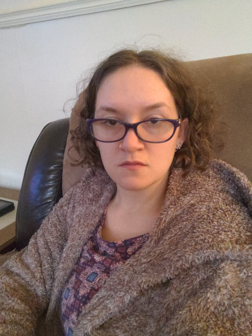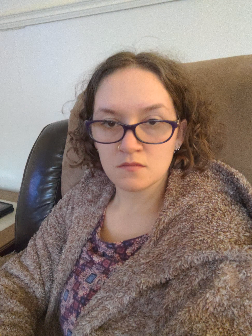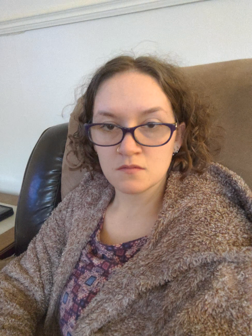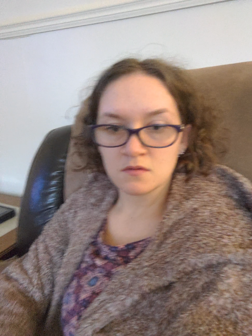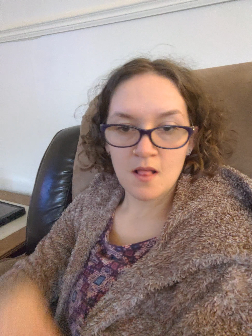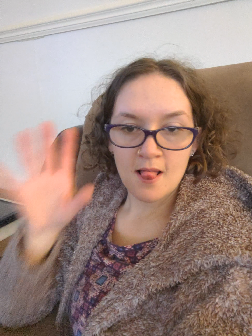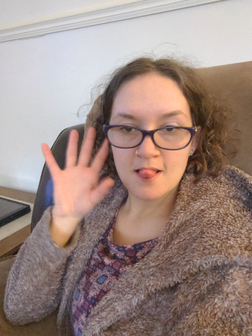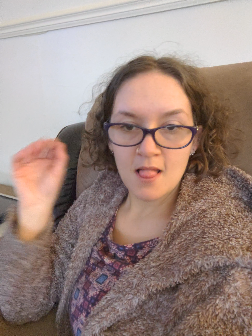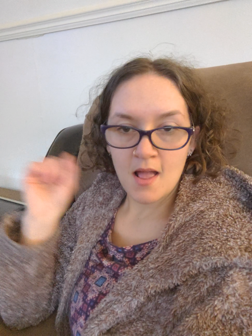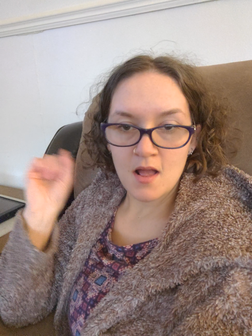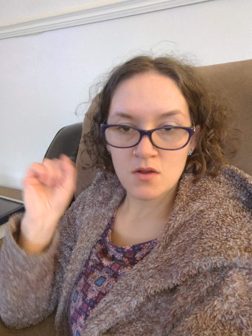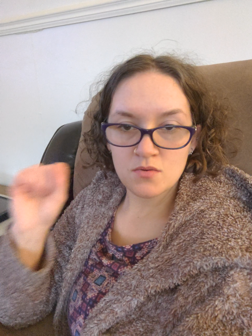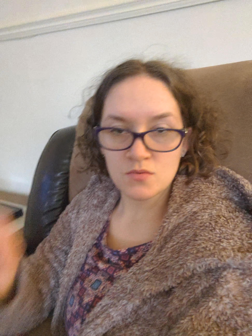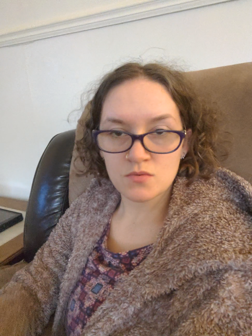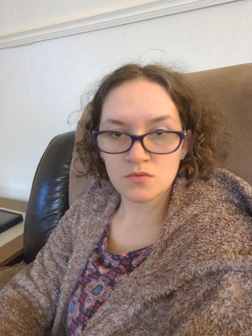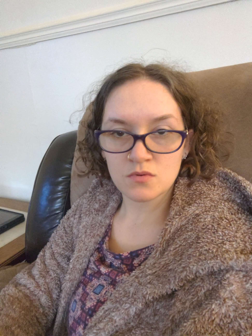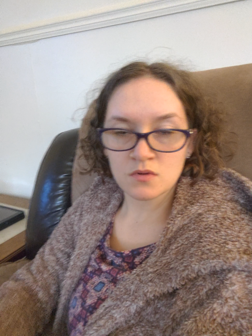loud